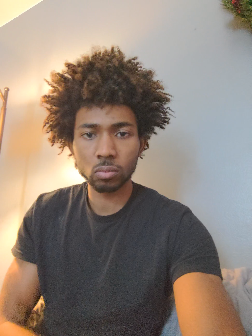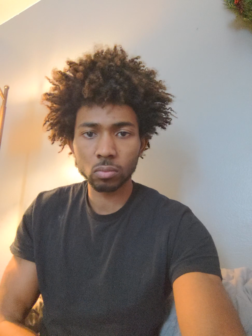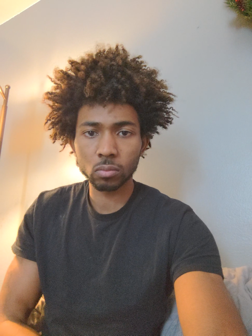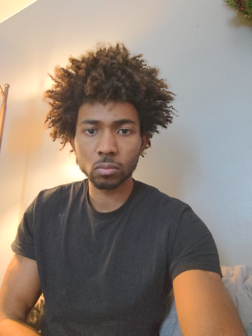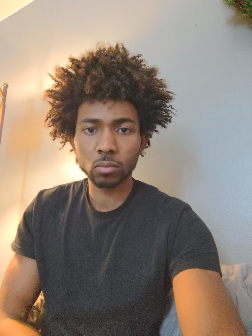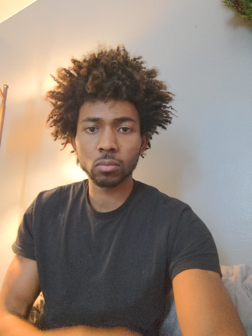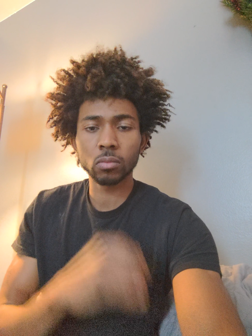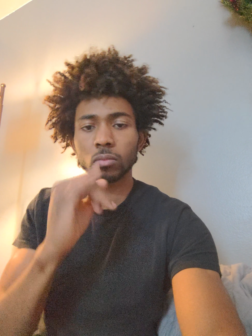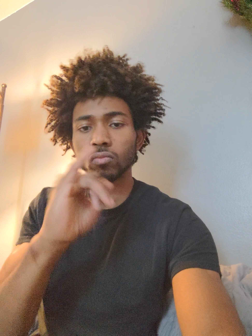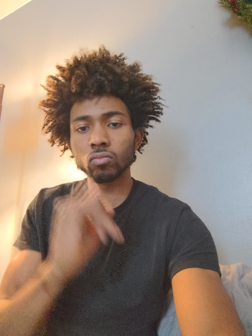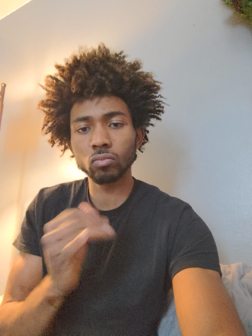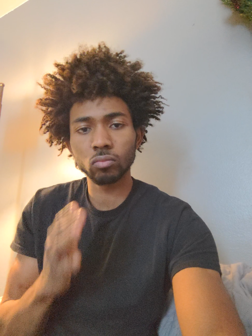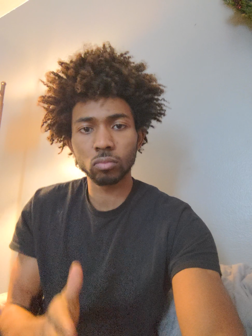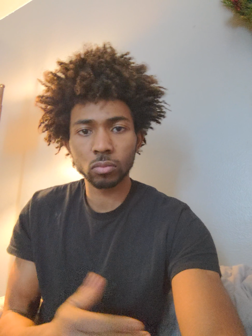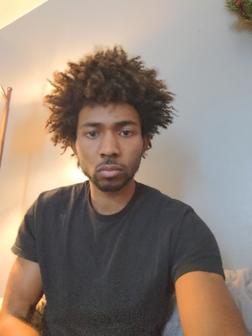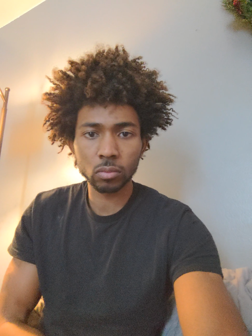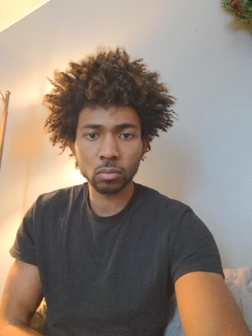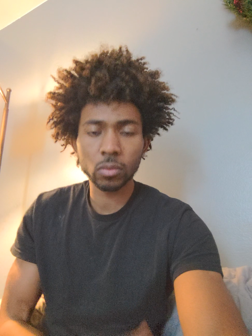drawer